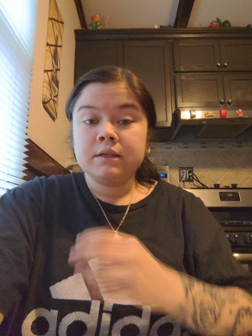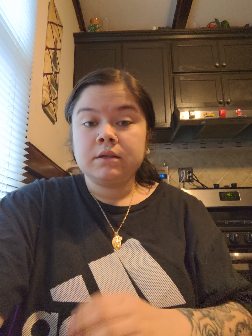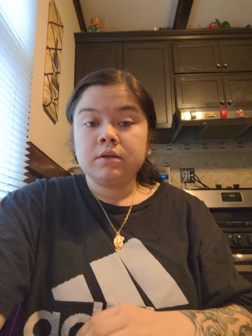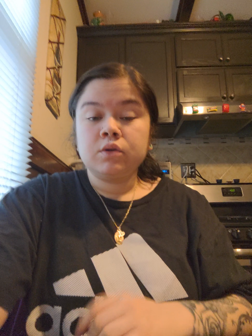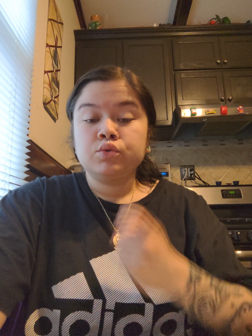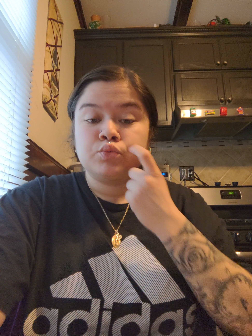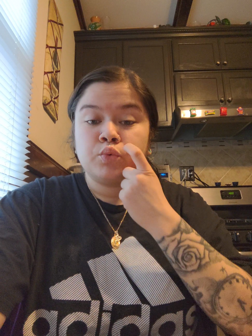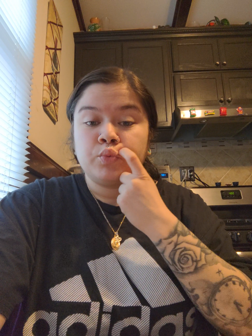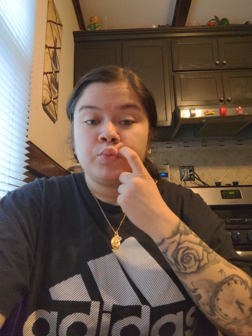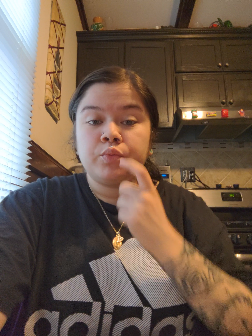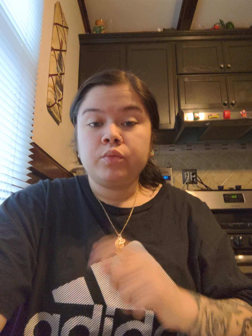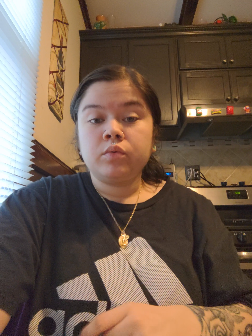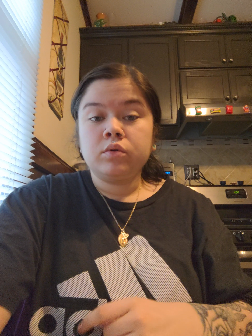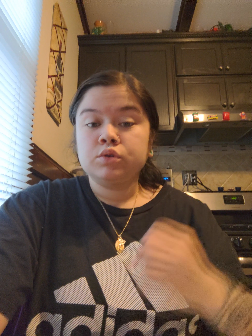tooth